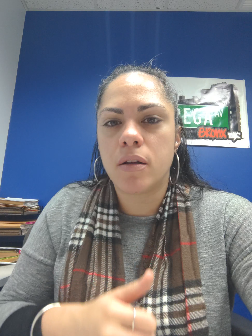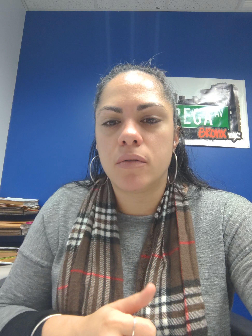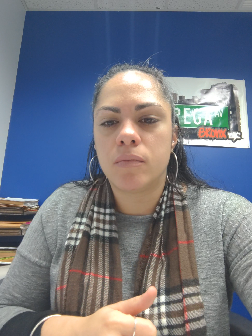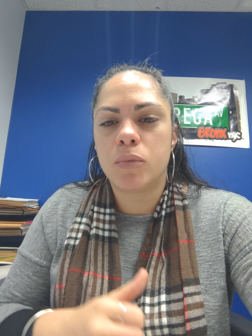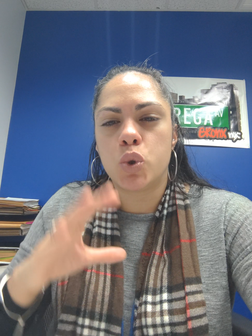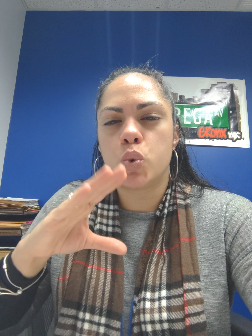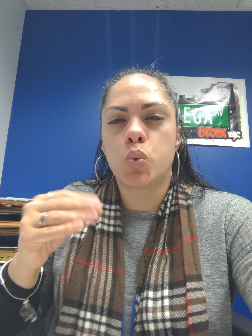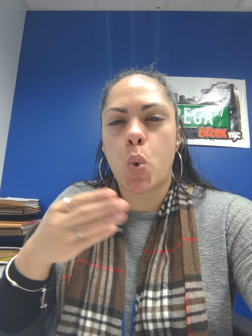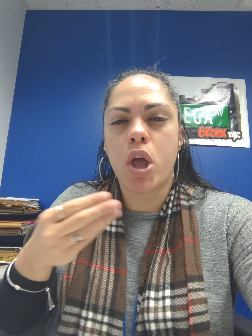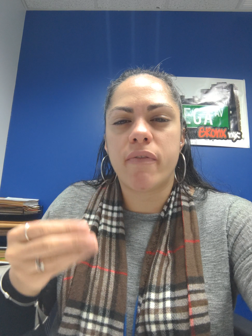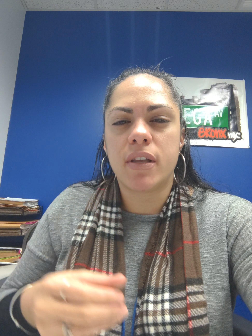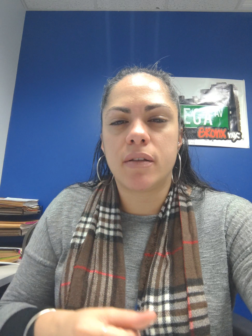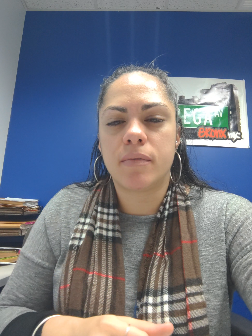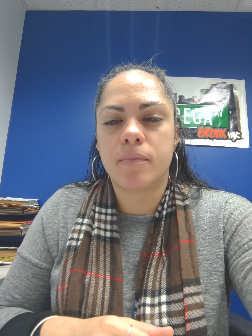story